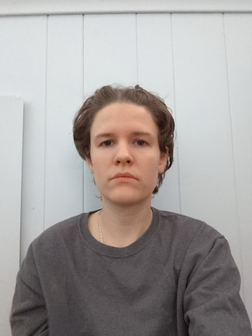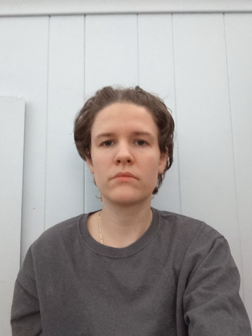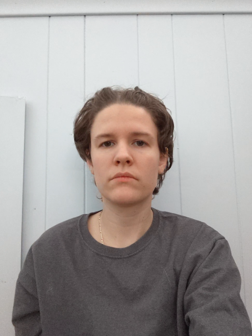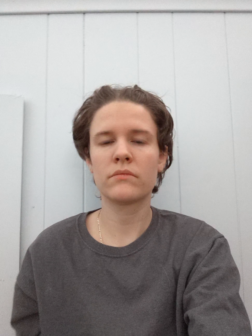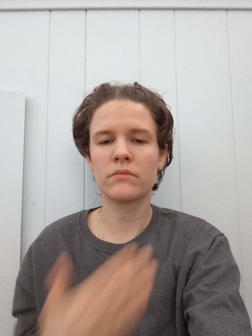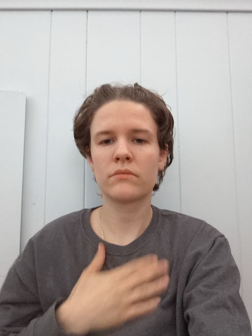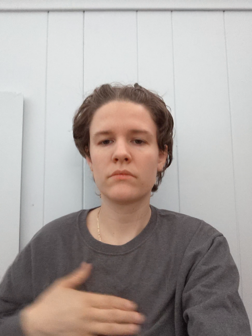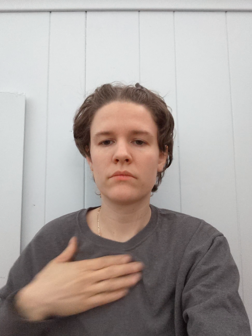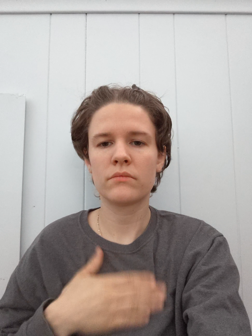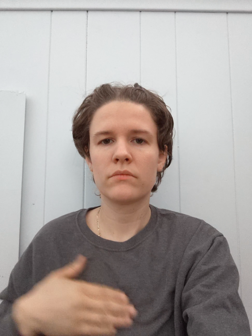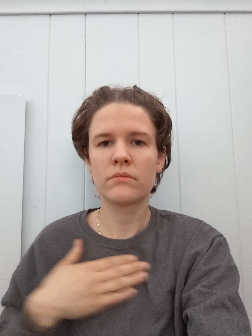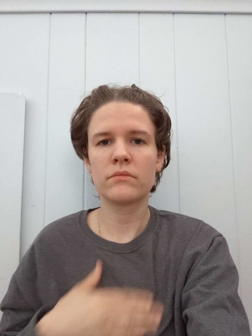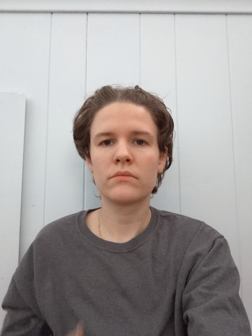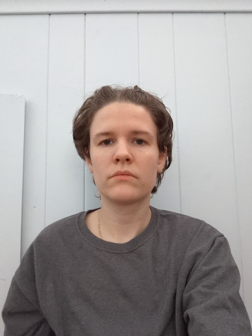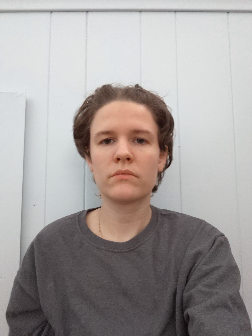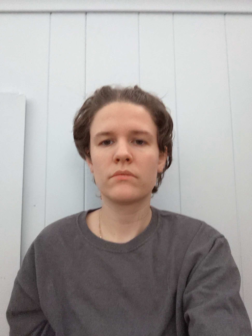please